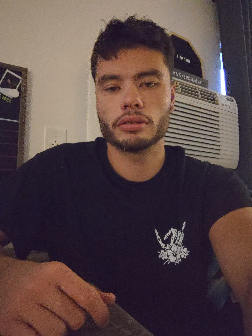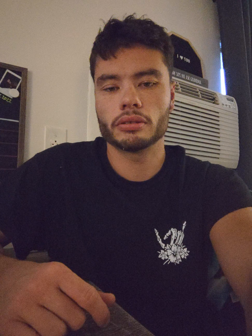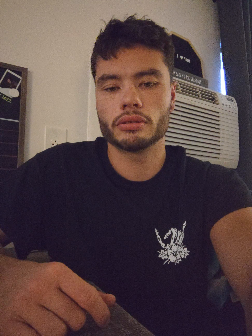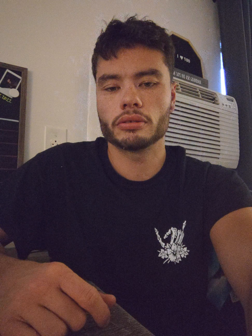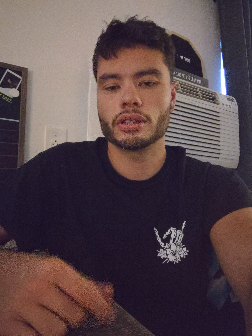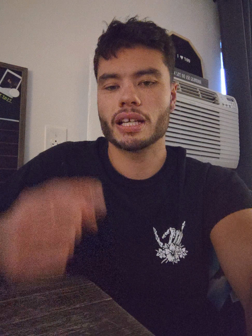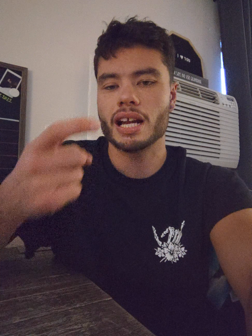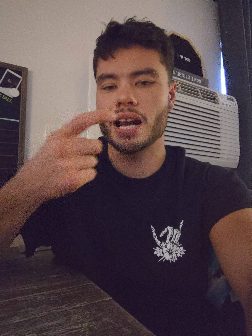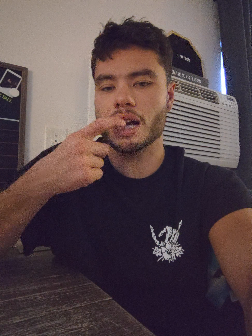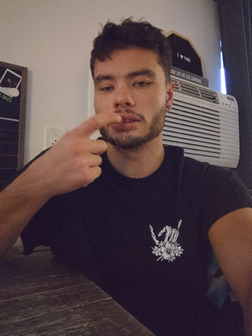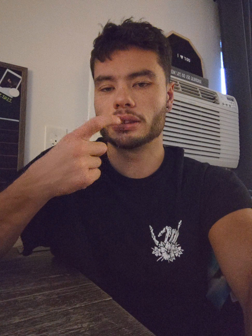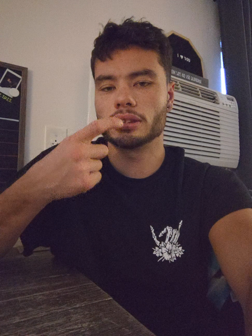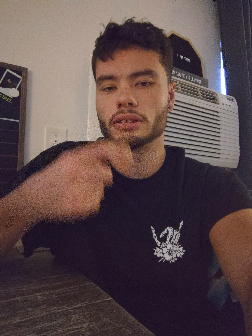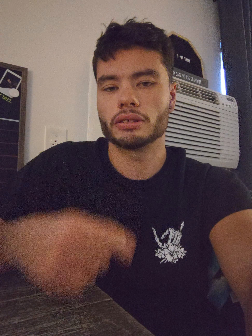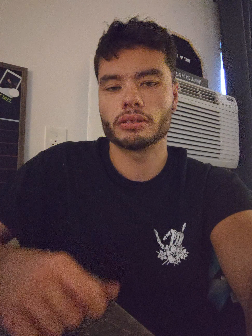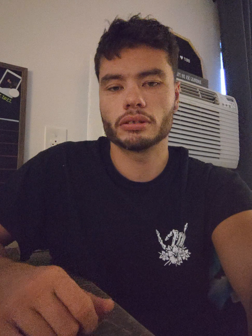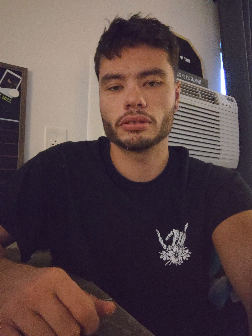window